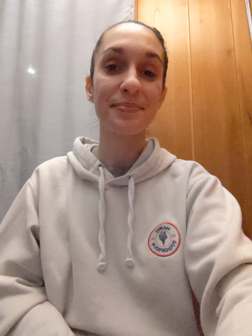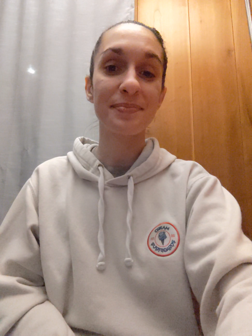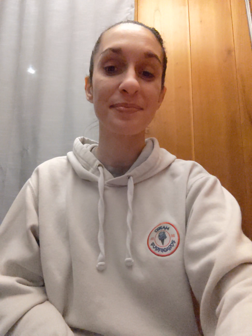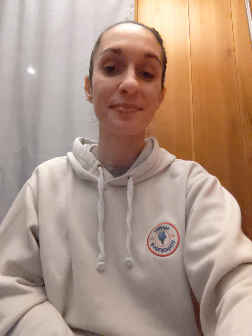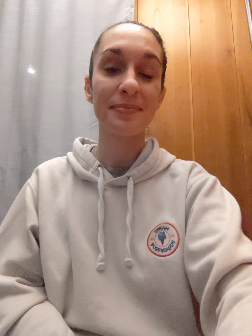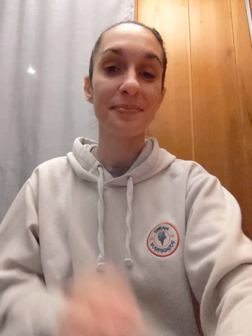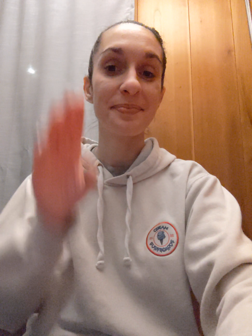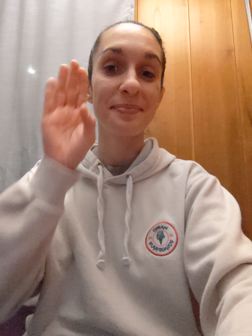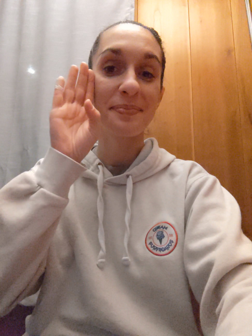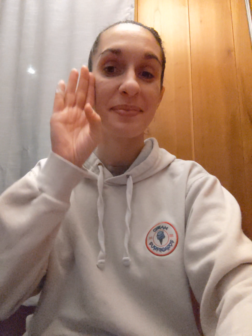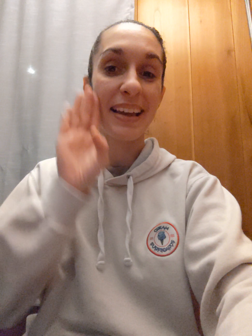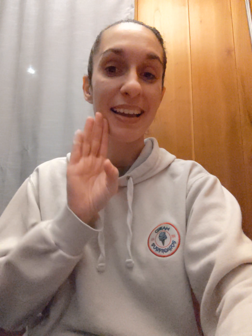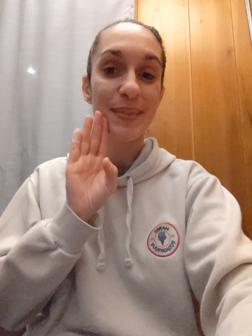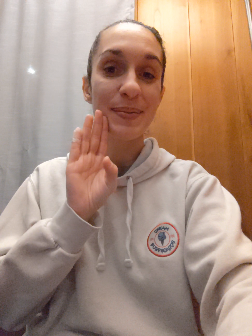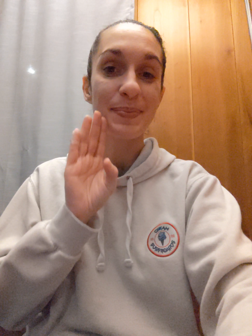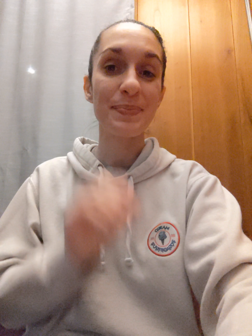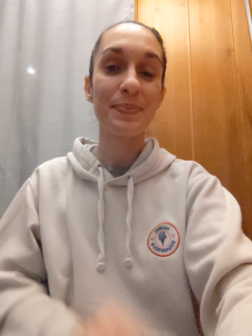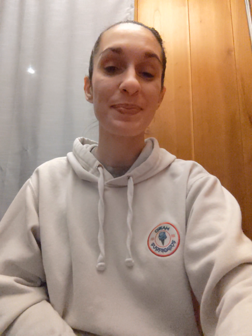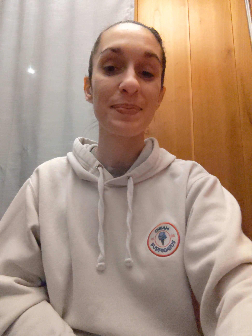brown